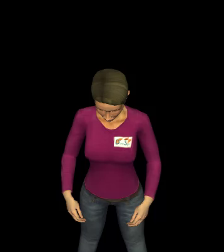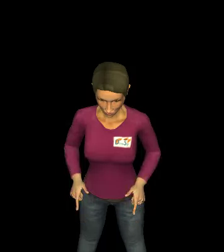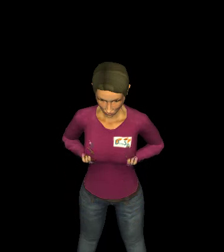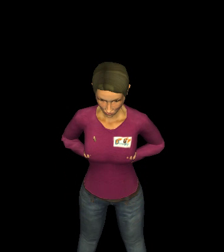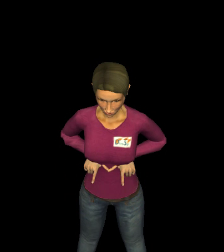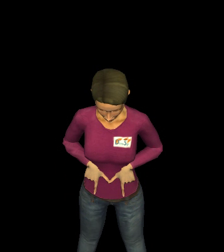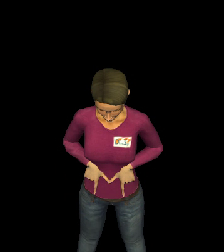مدرسة